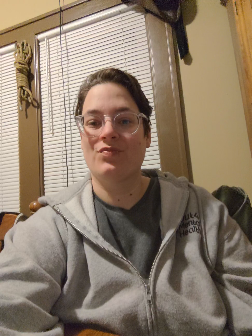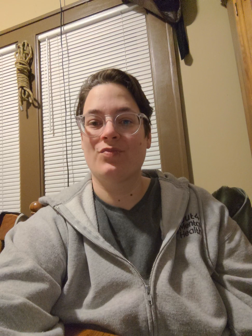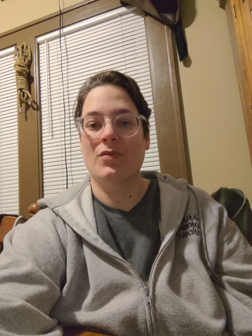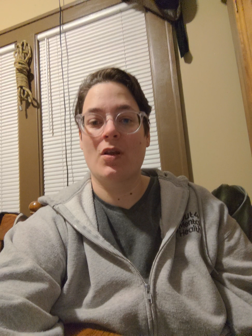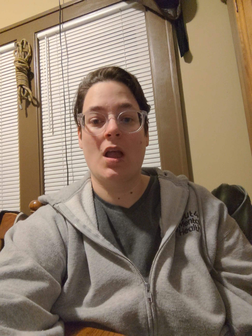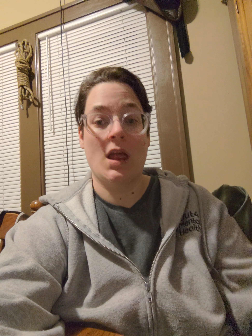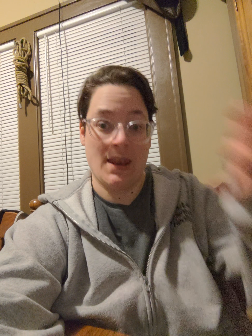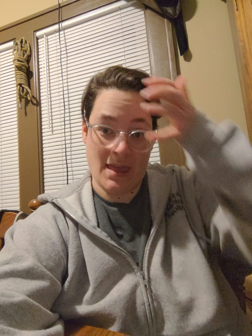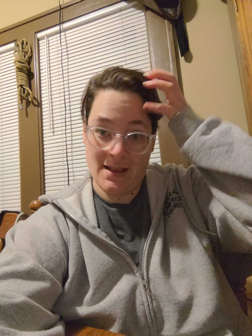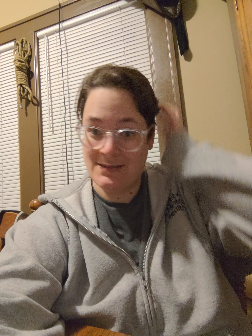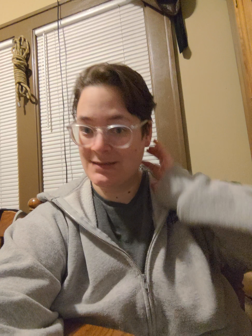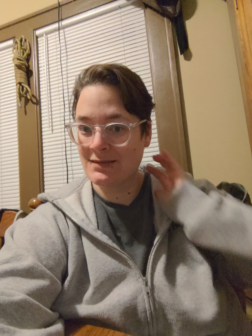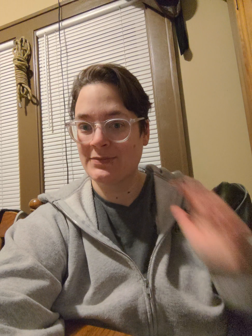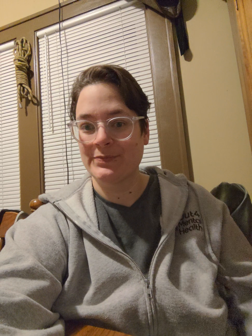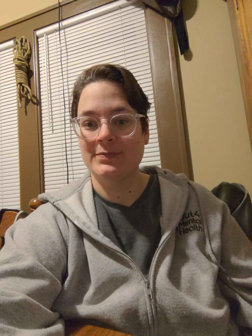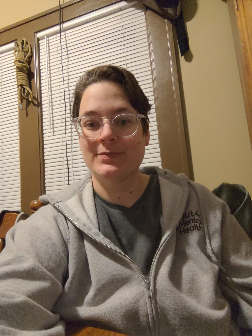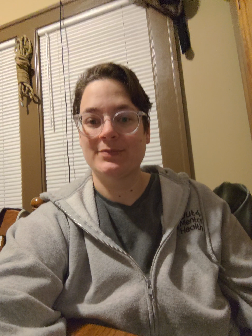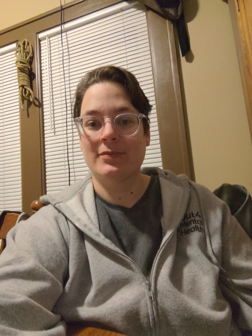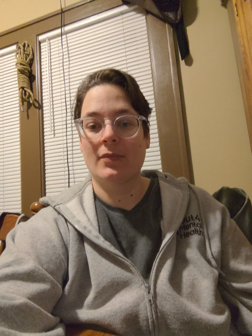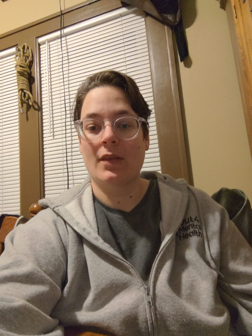lion